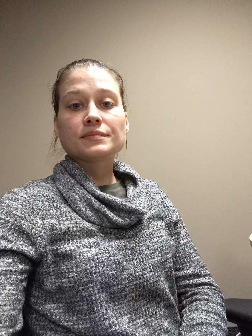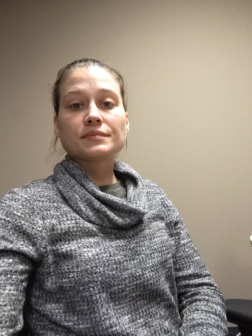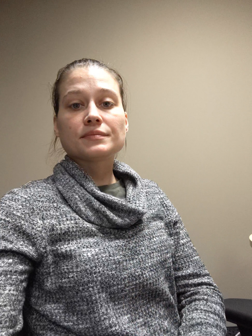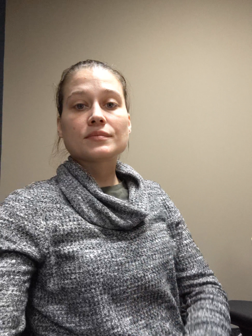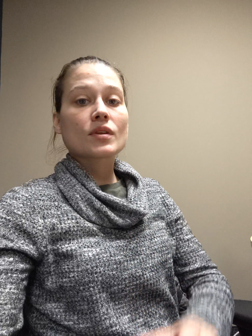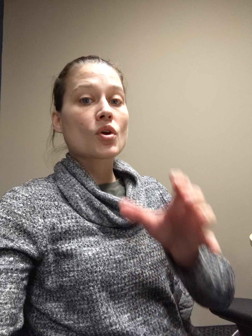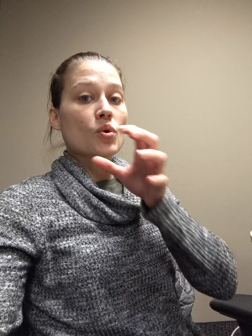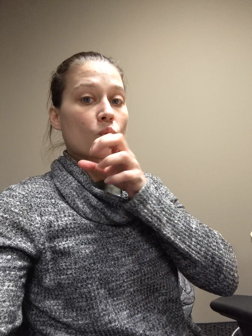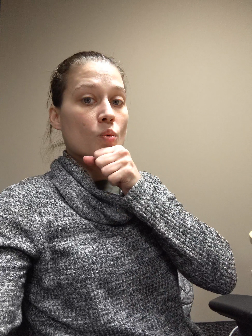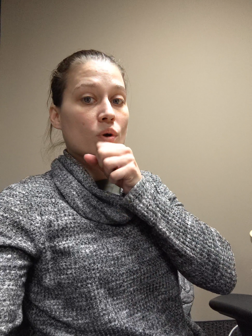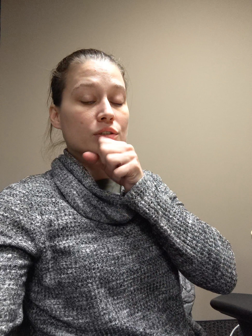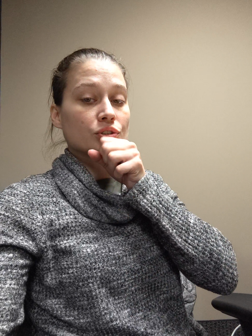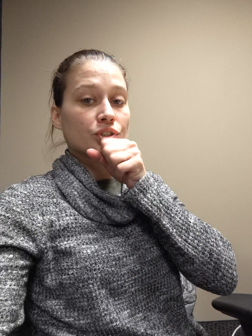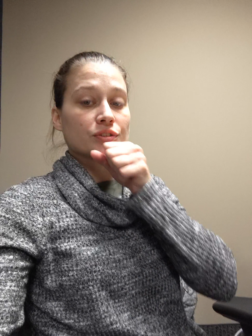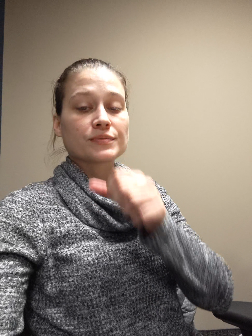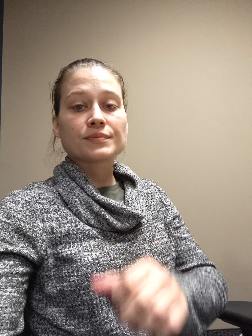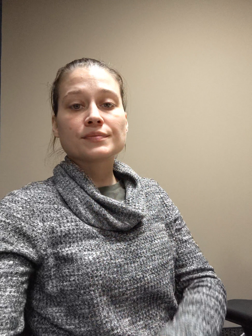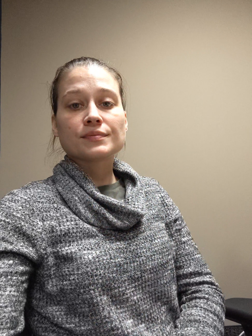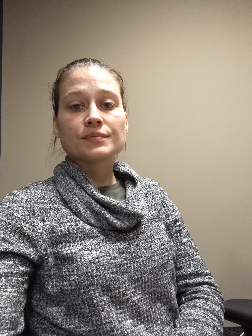orange